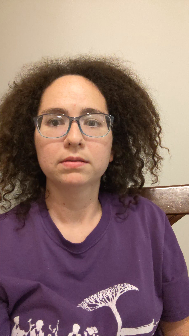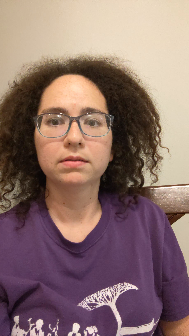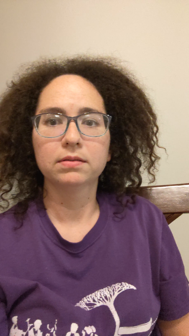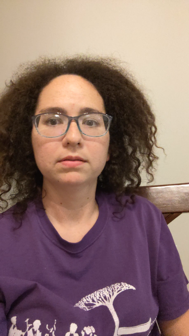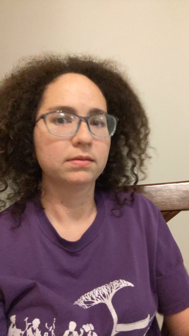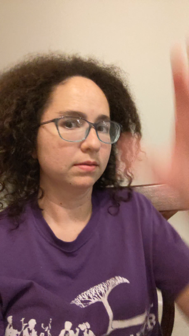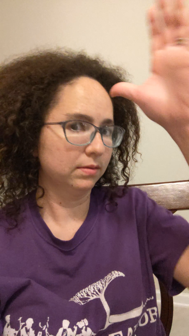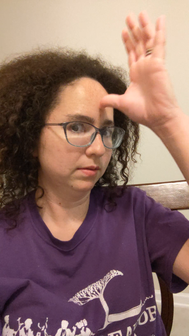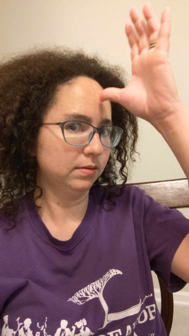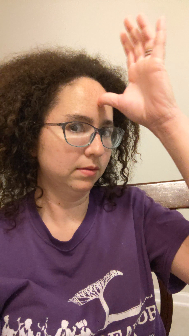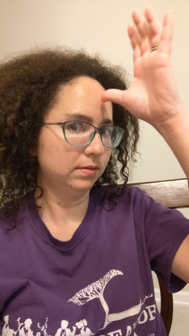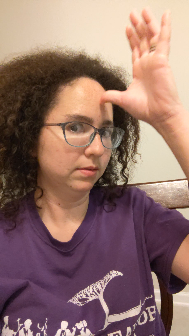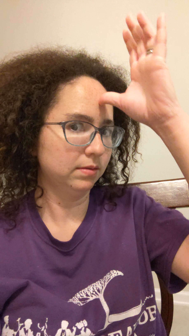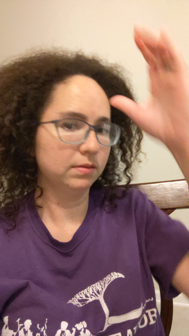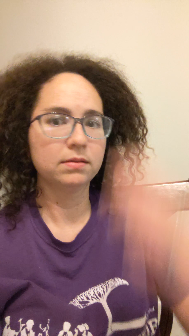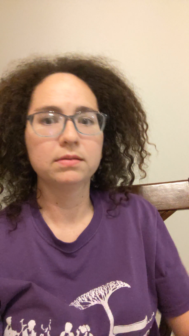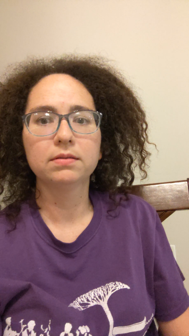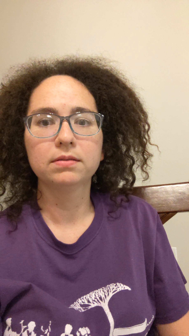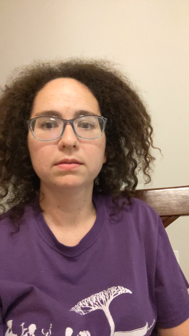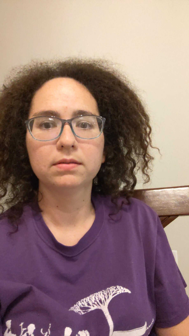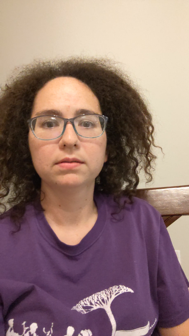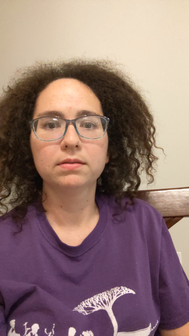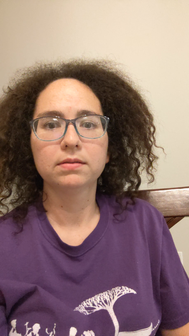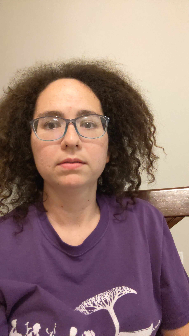daddy